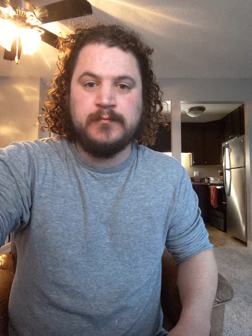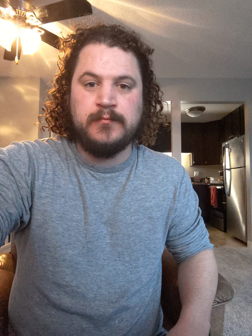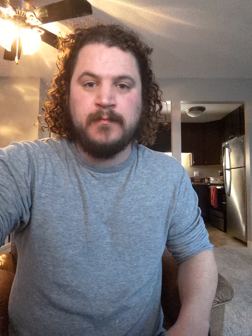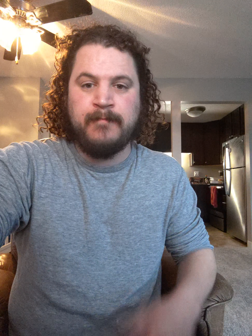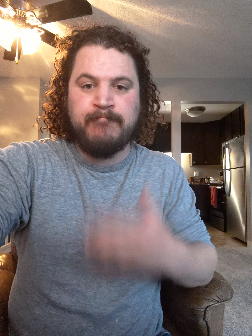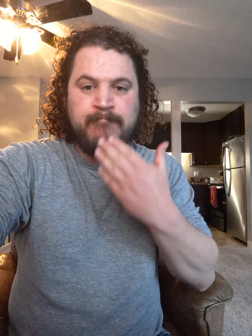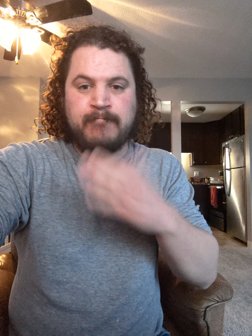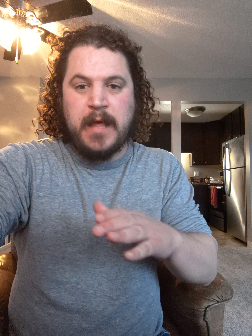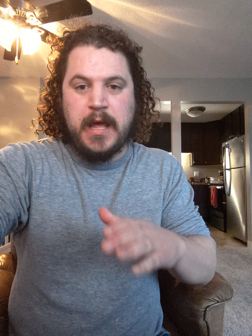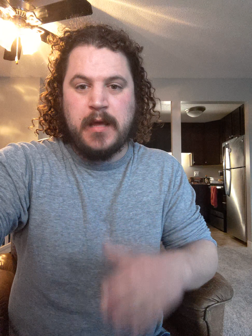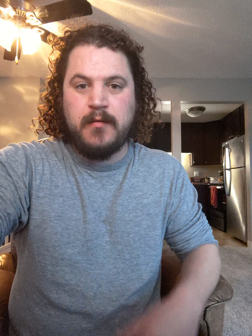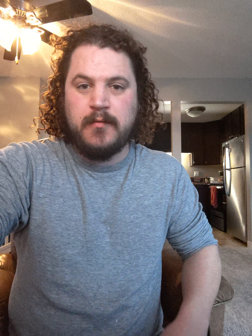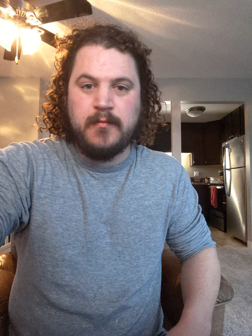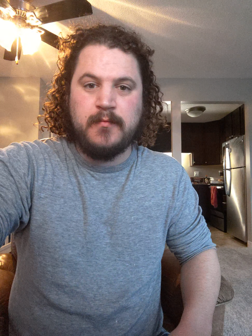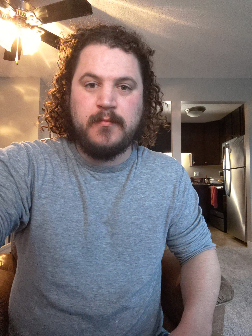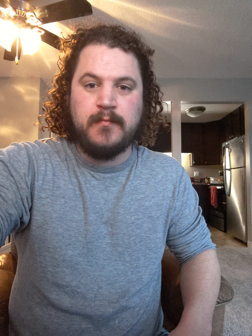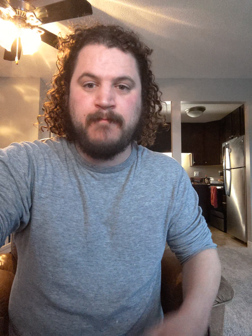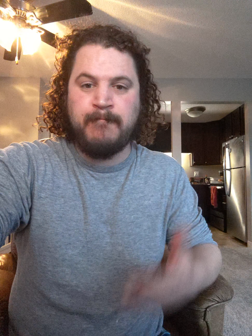bad